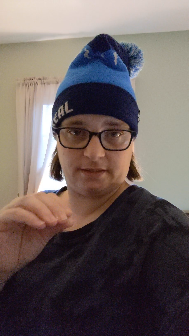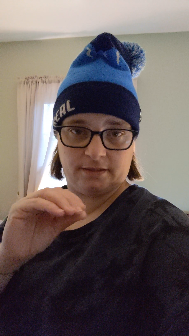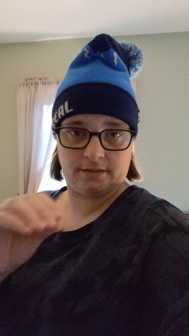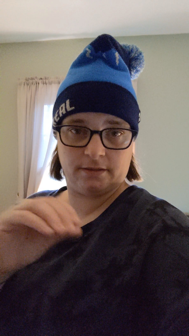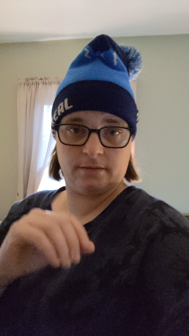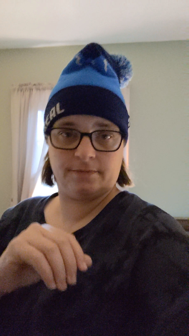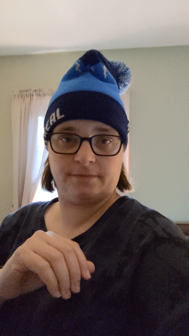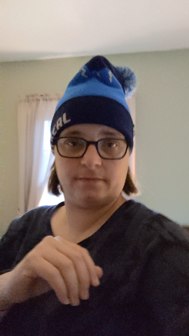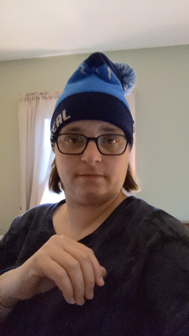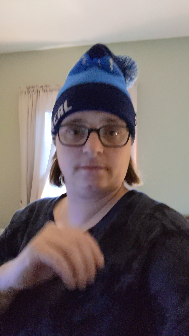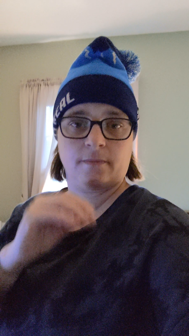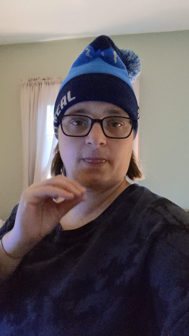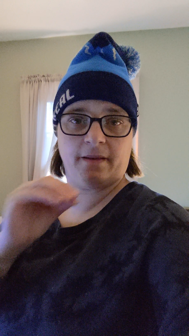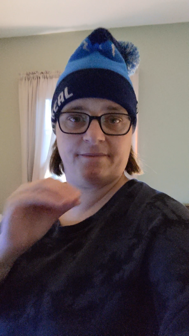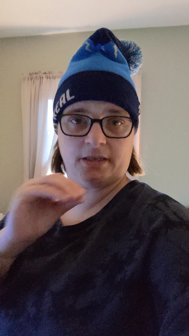fix